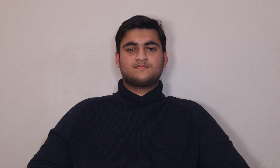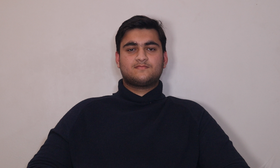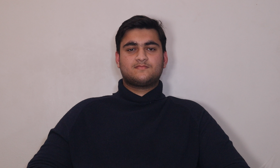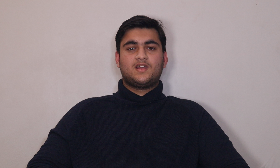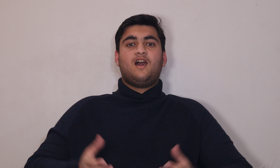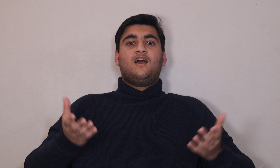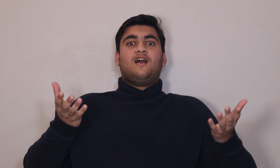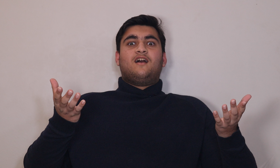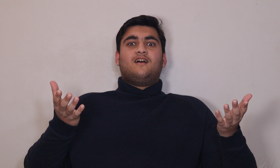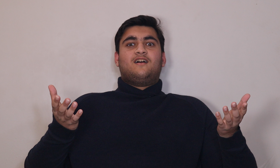surprise